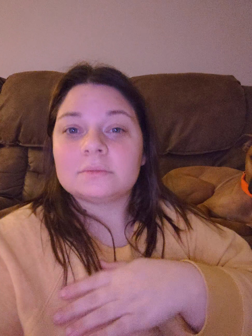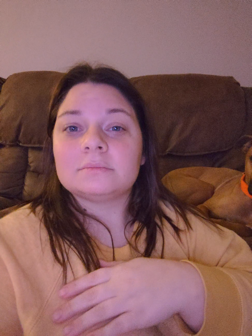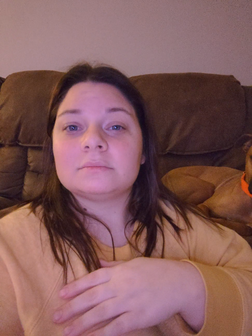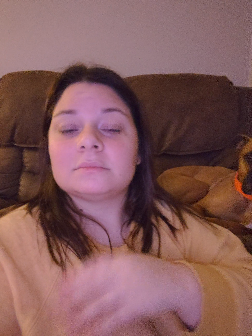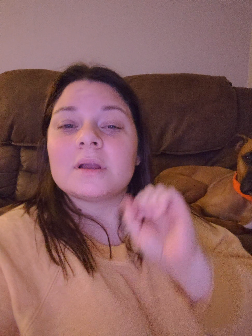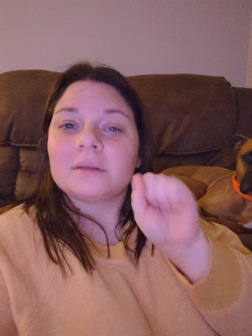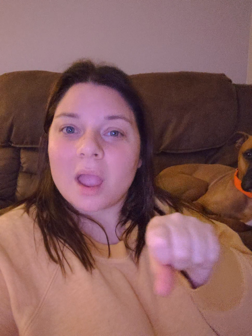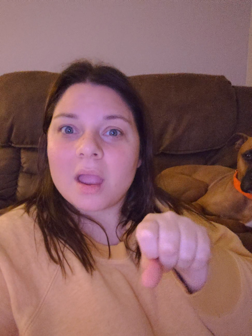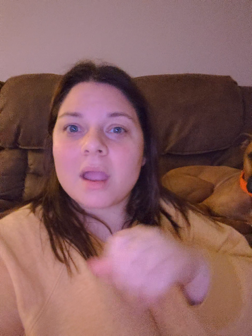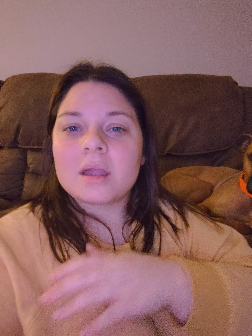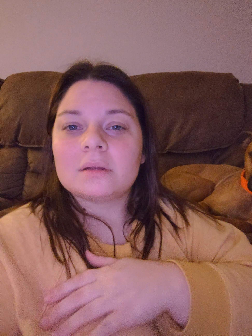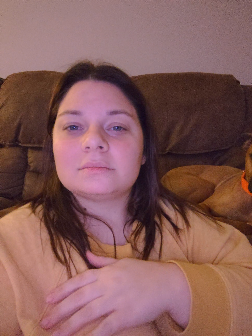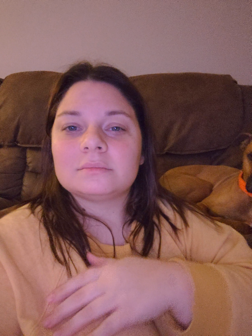can